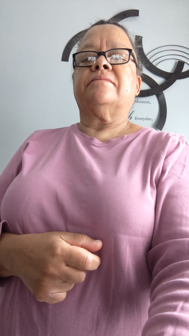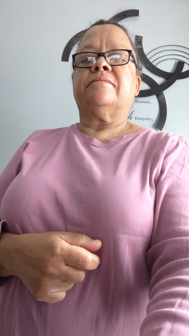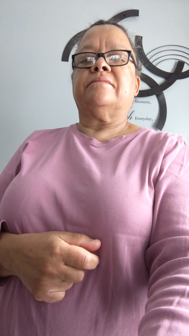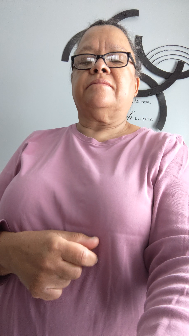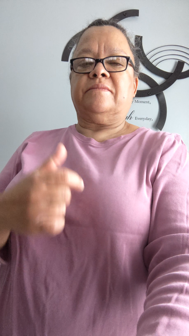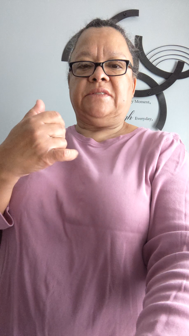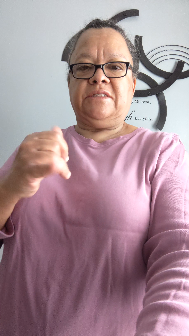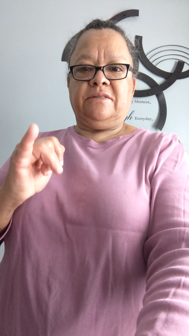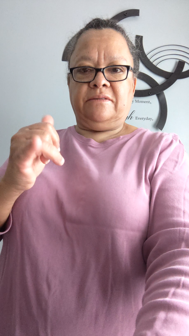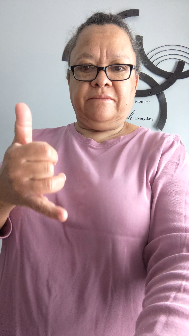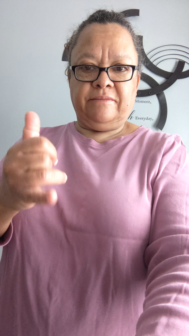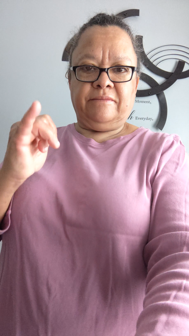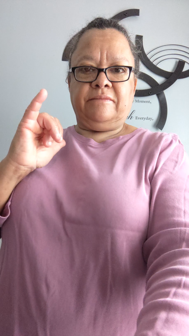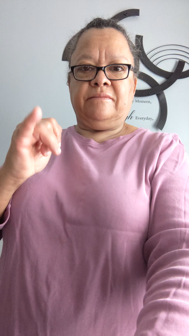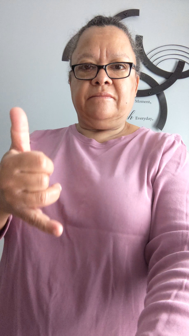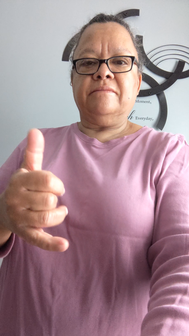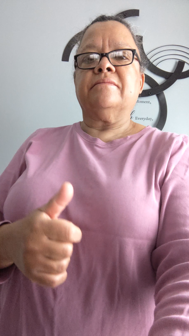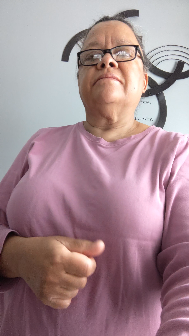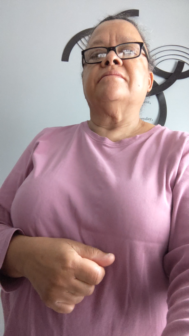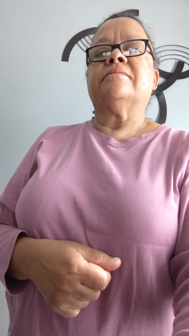rocking chair